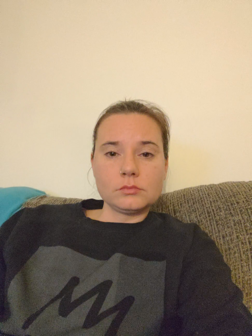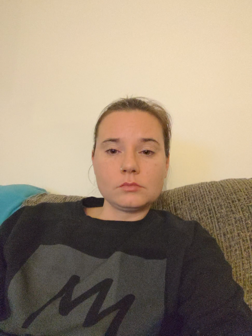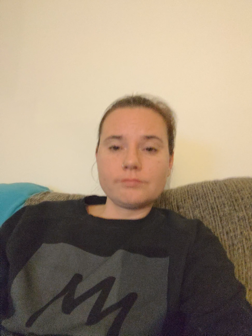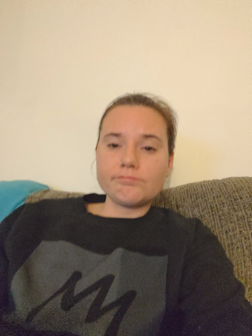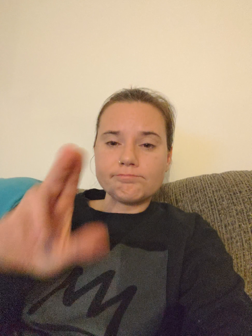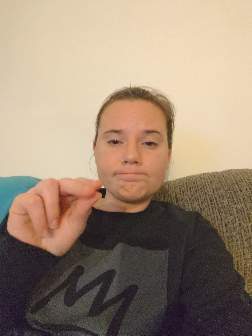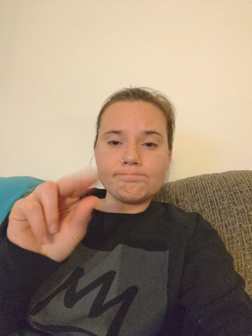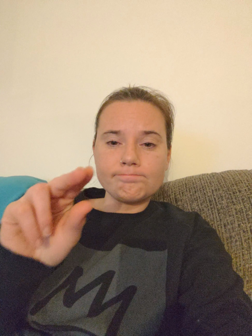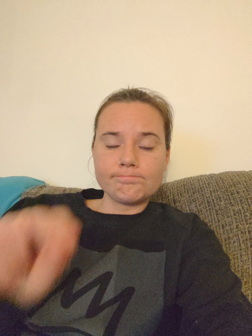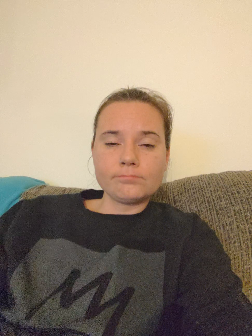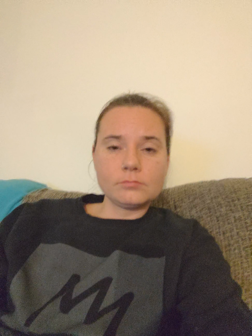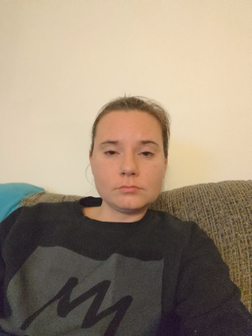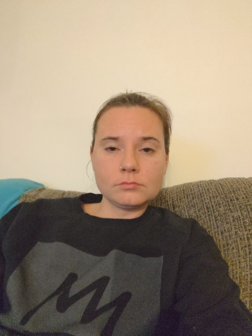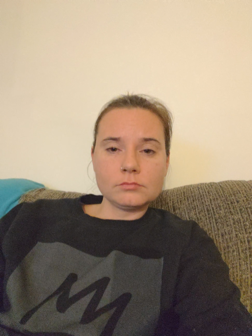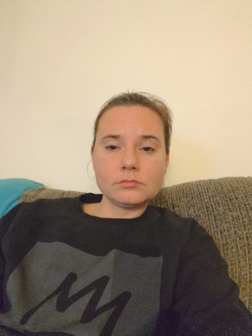no